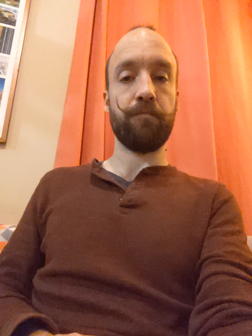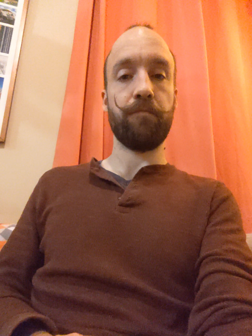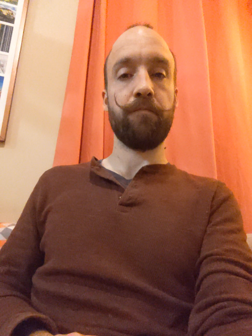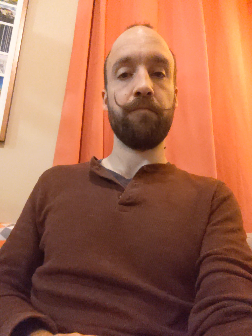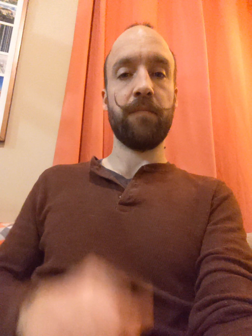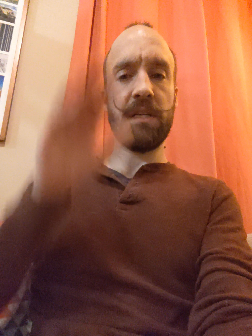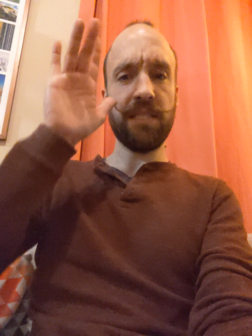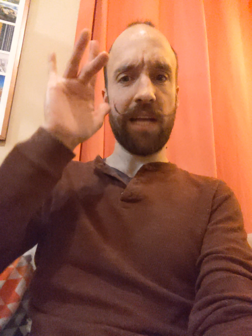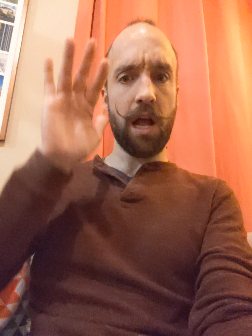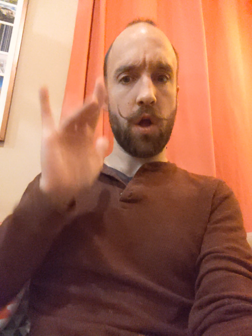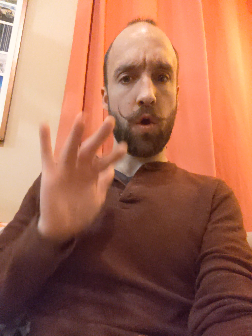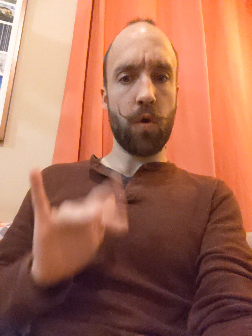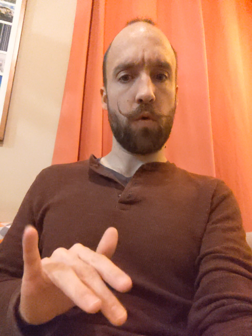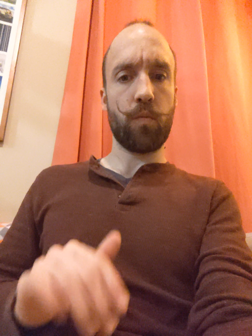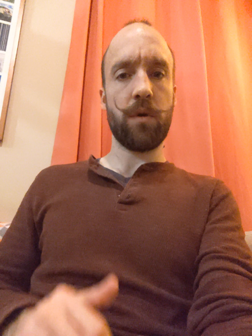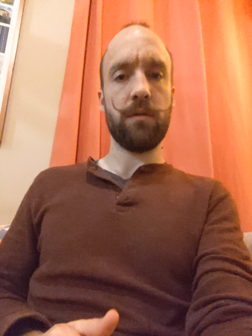snow